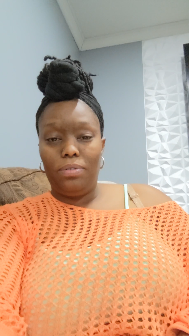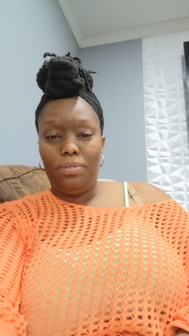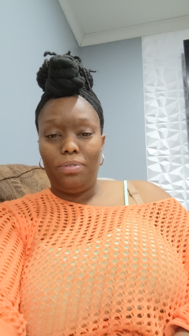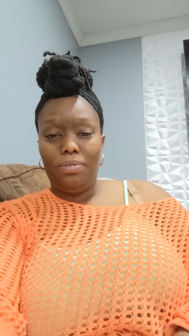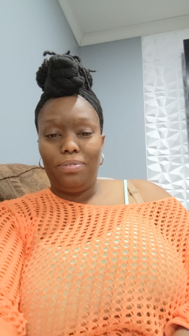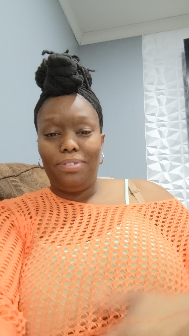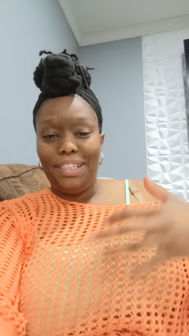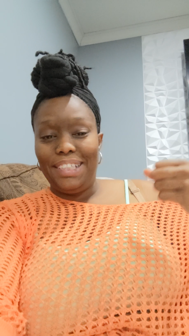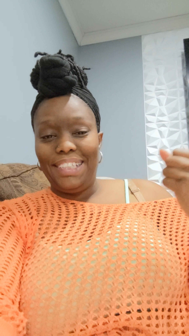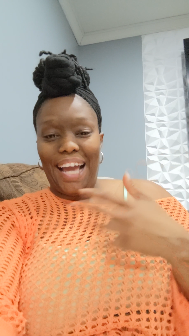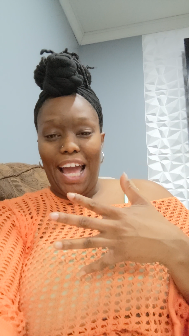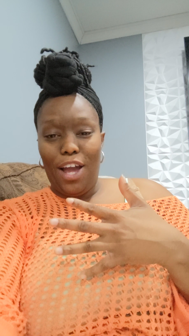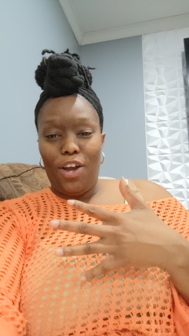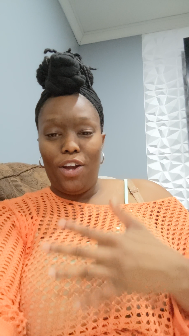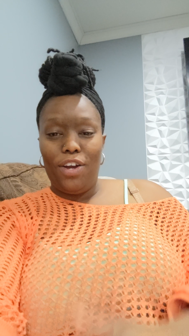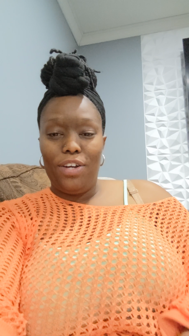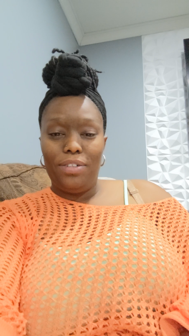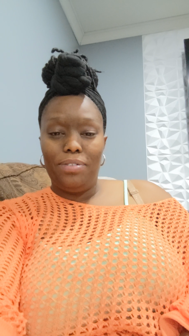scared